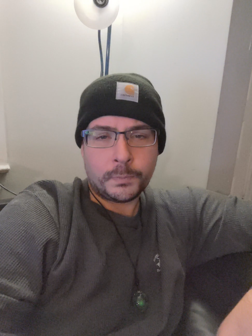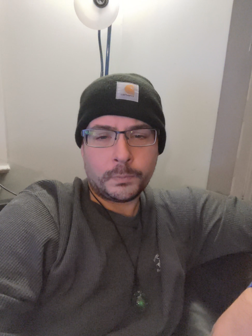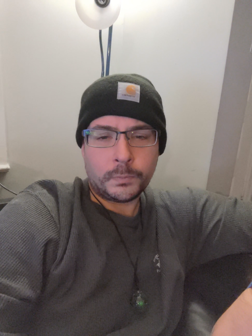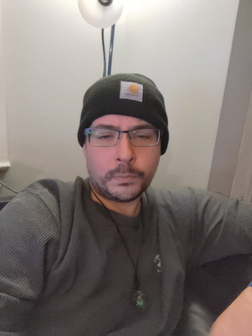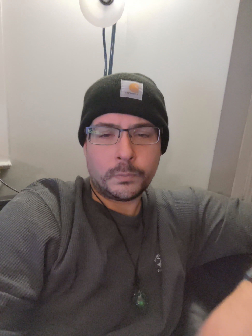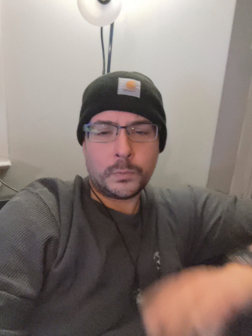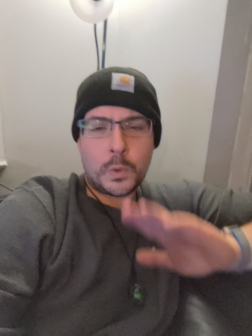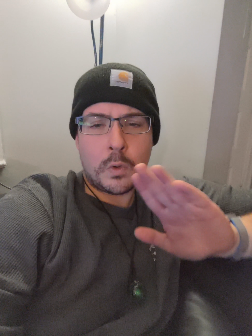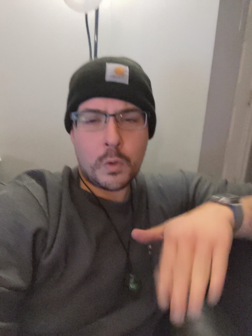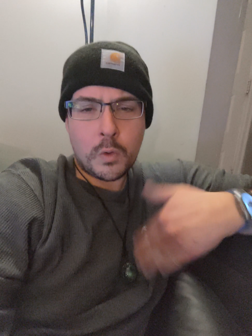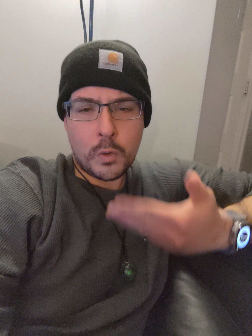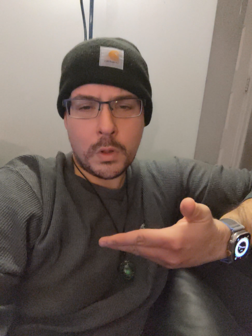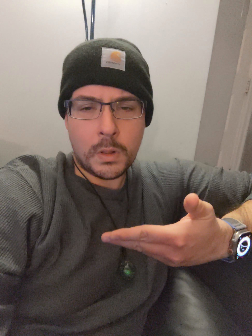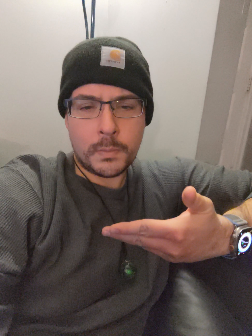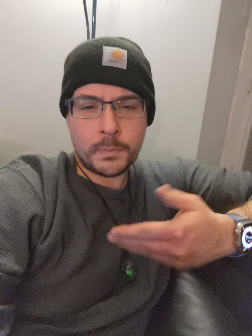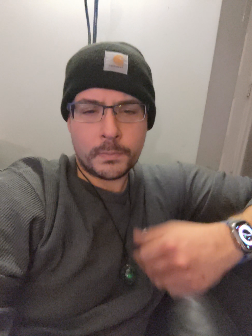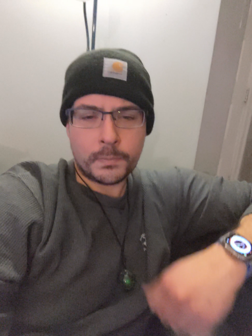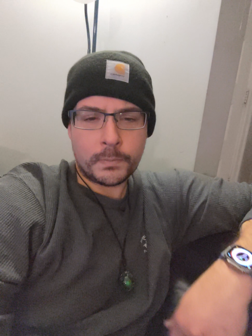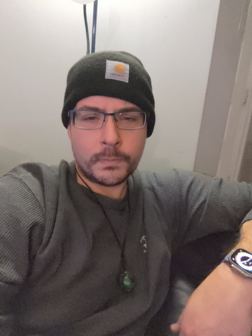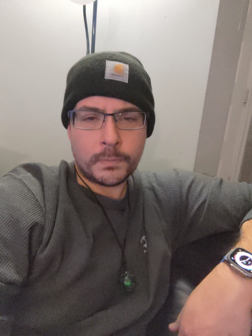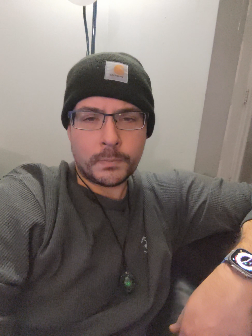all